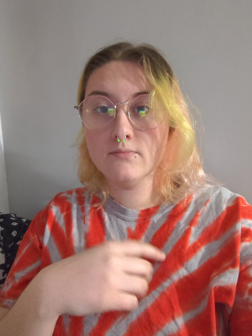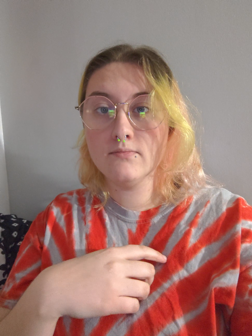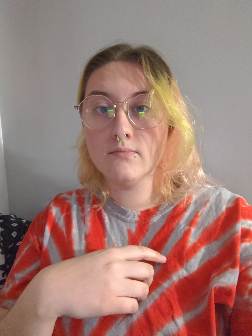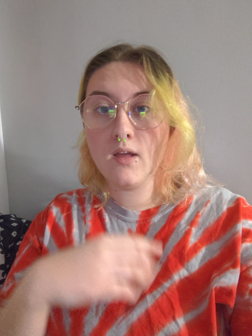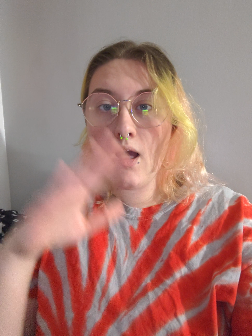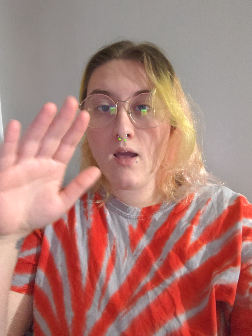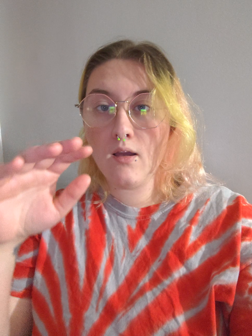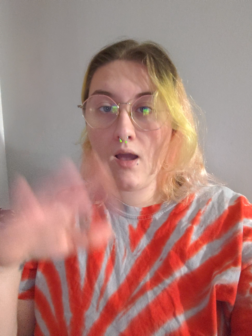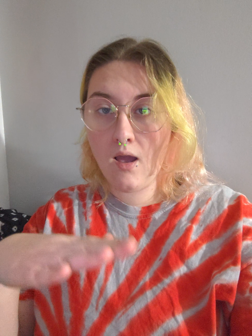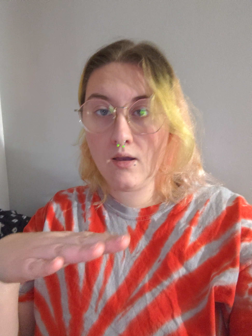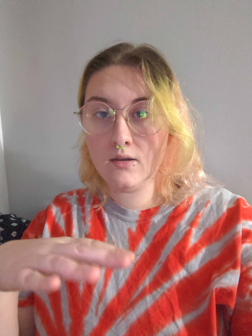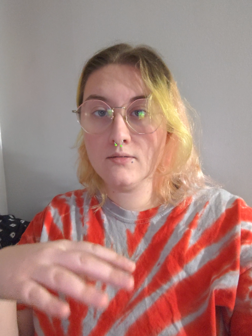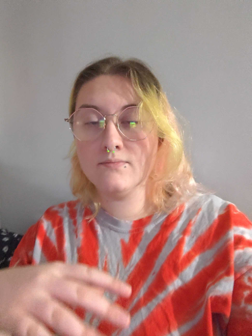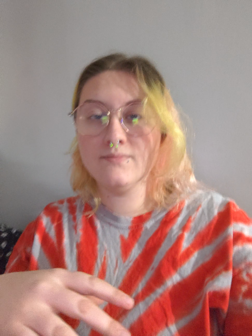on